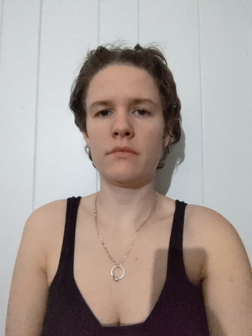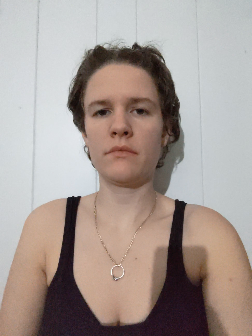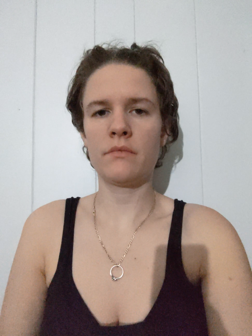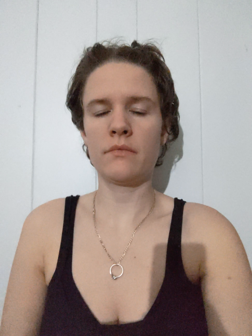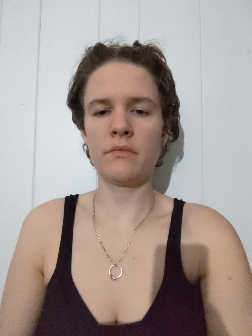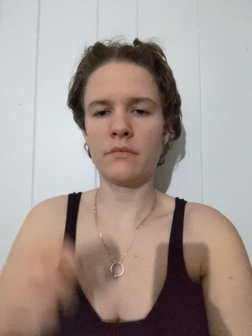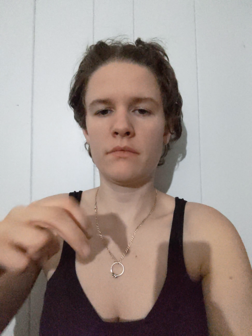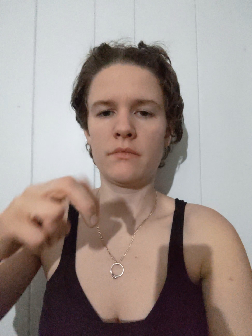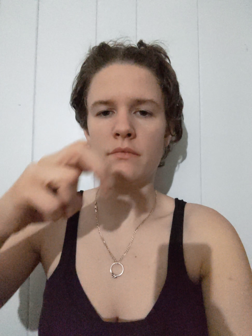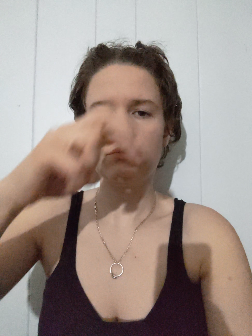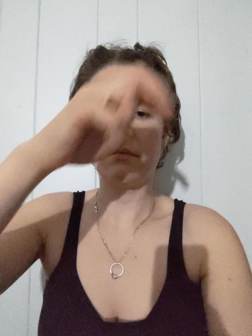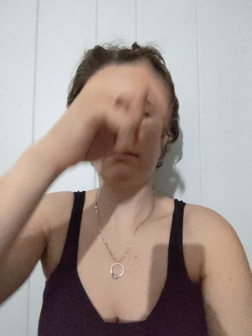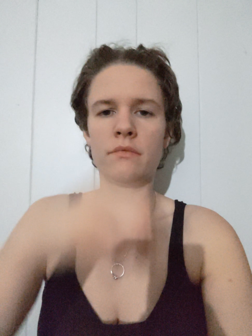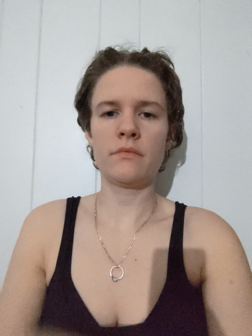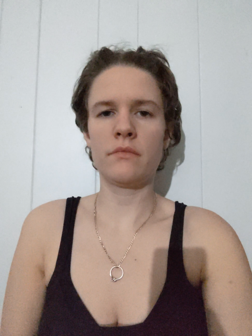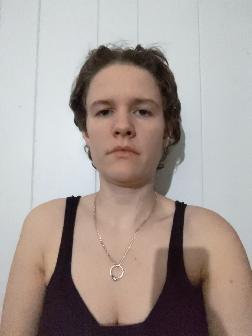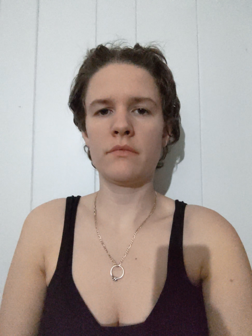stairs